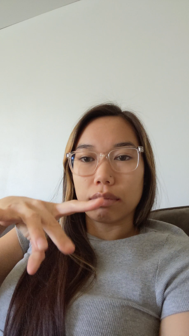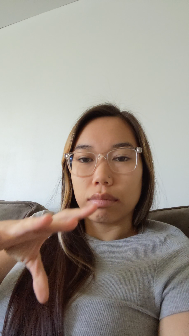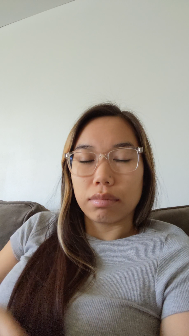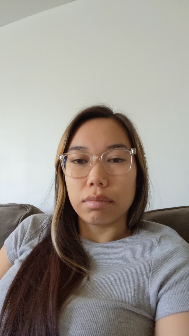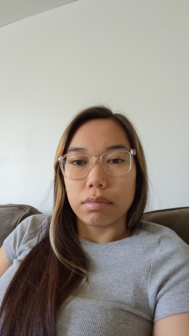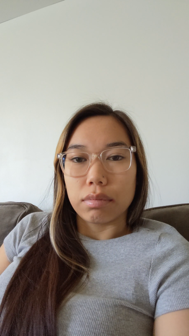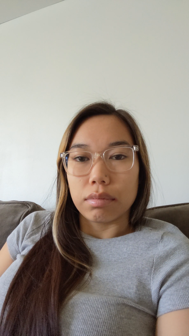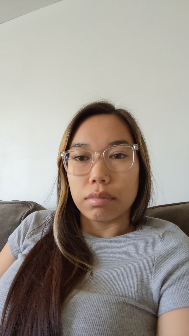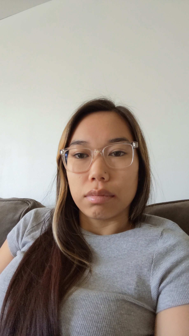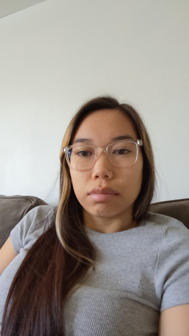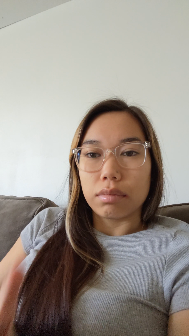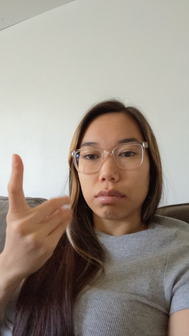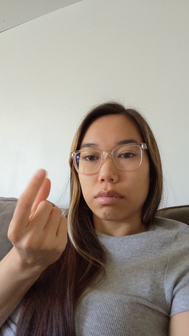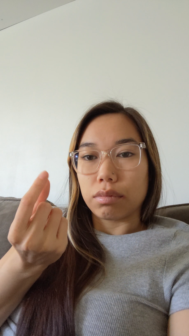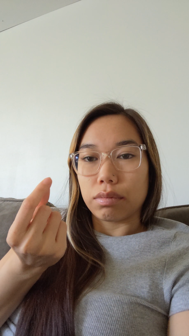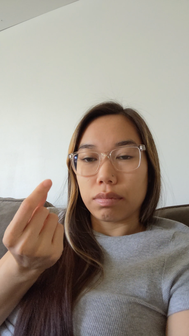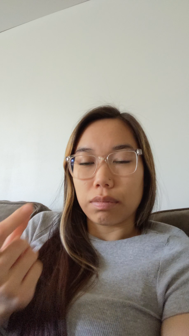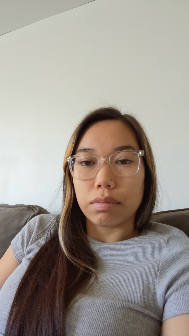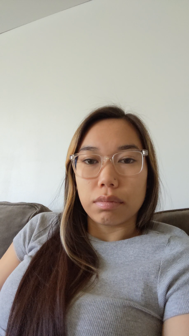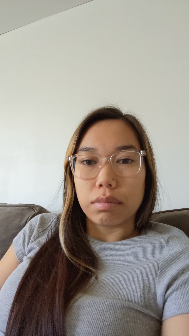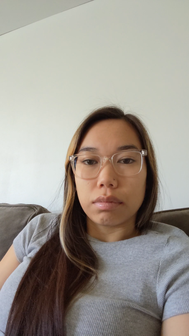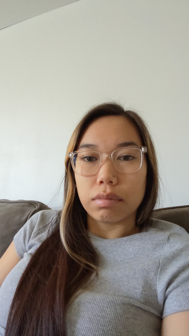do